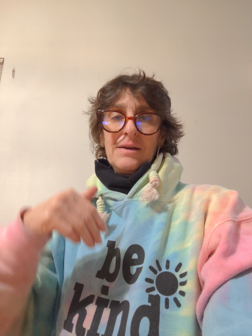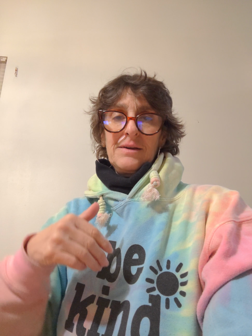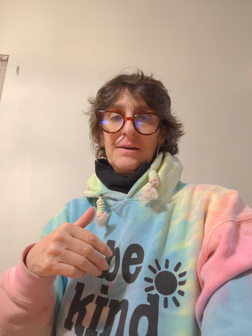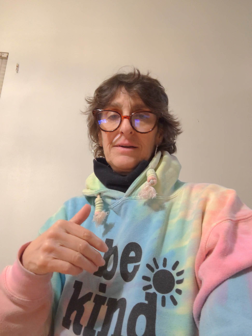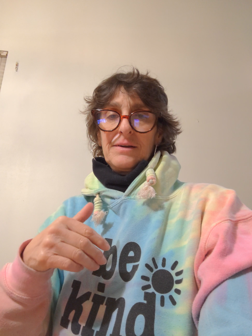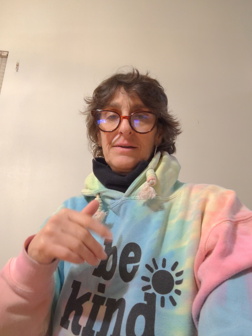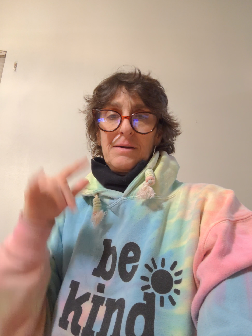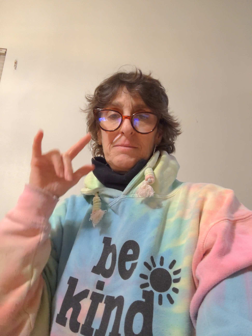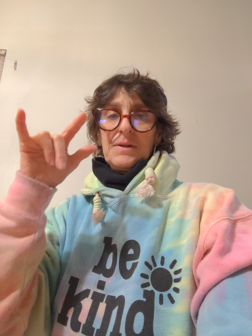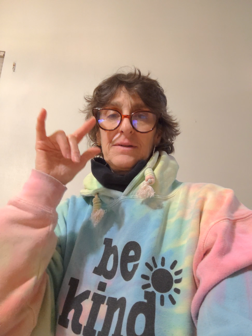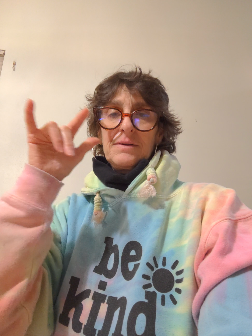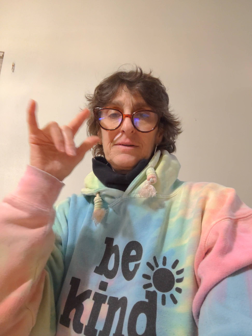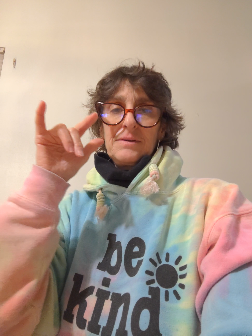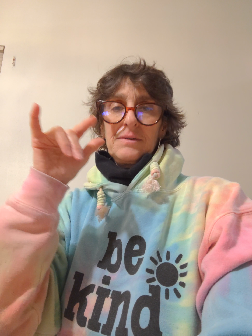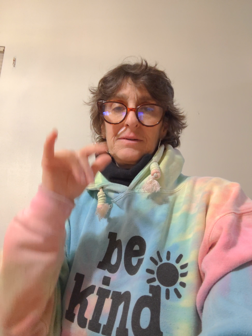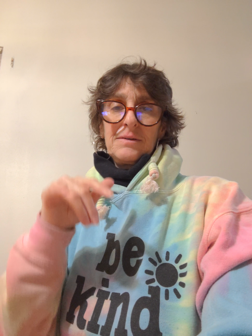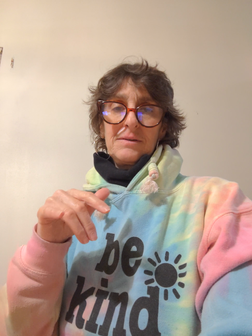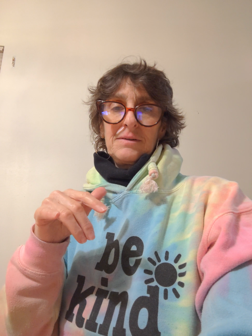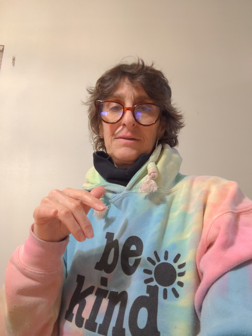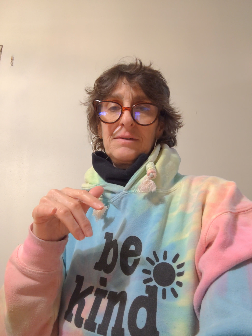airplane